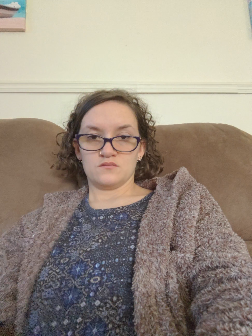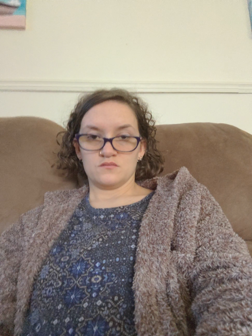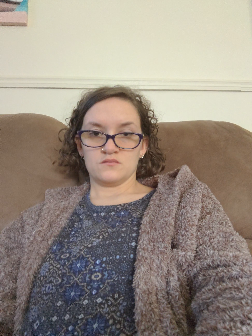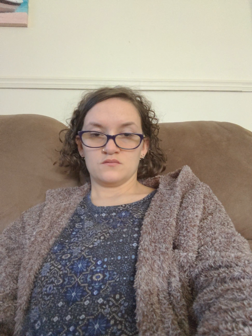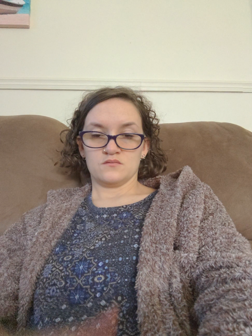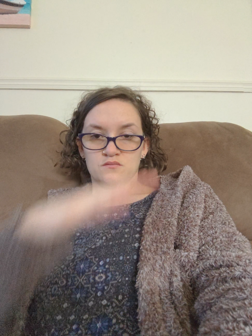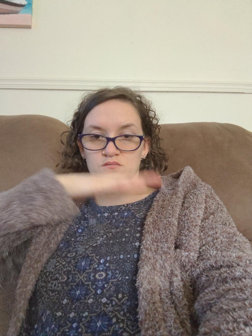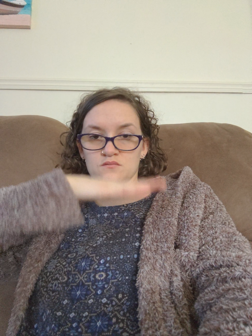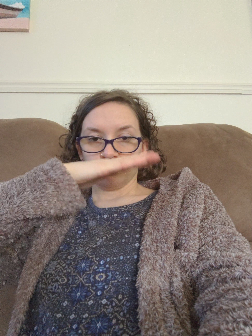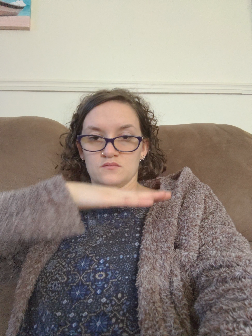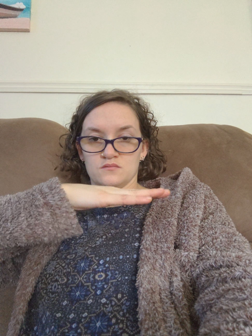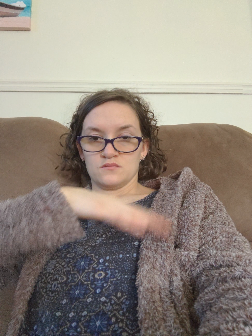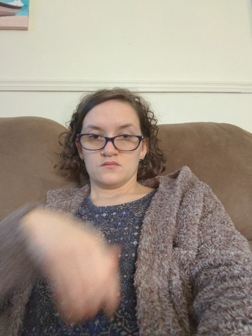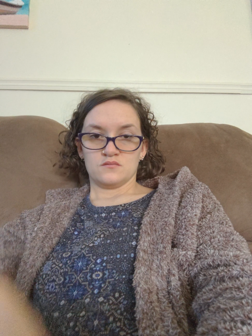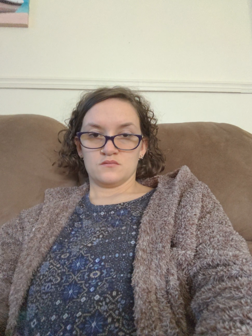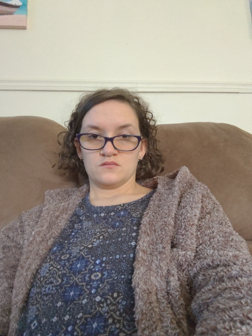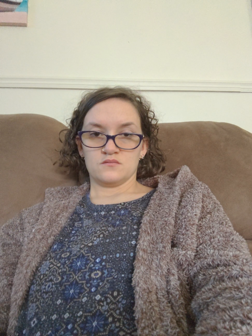table